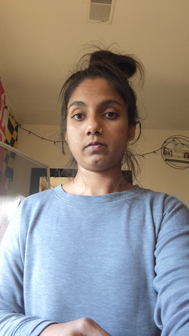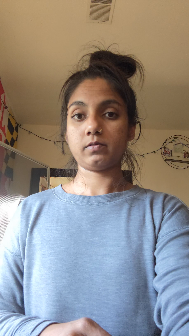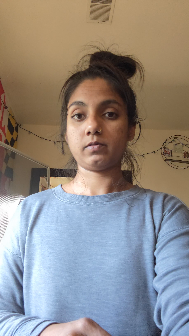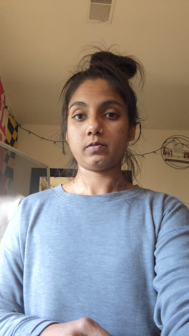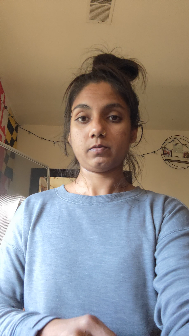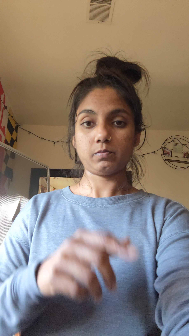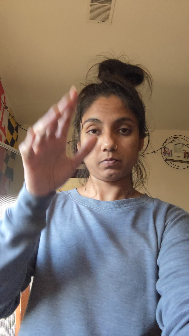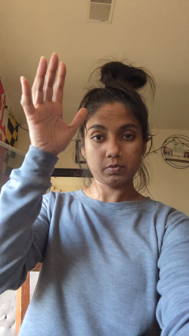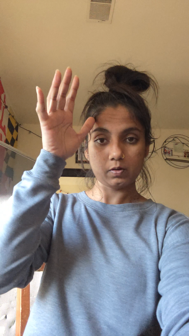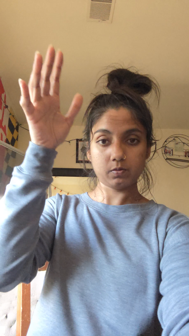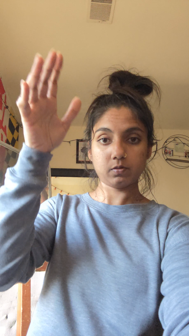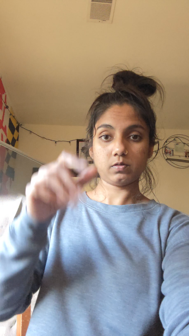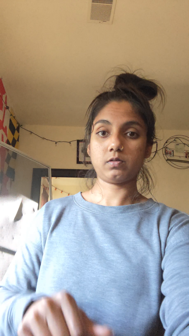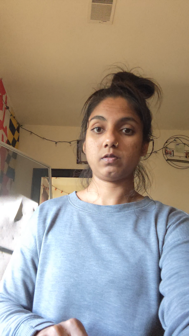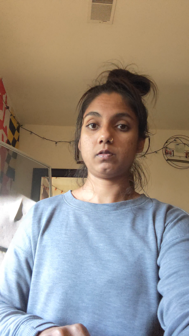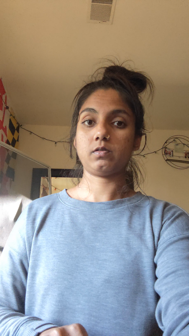moose